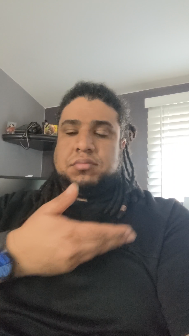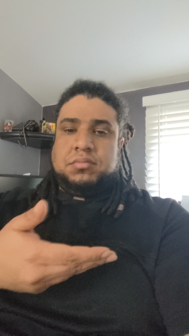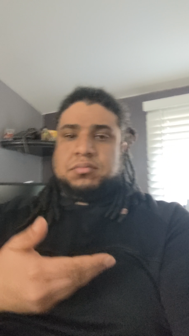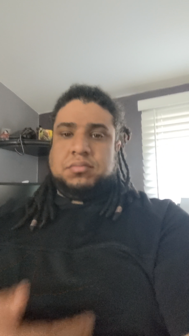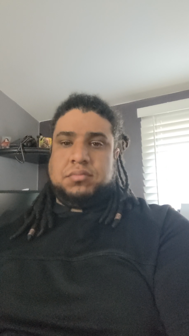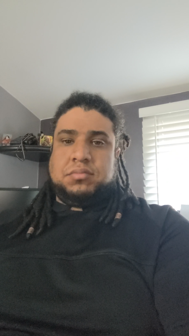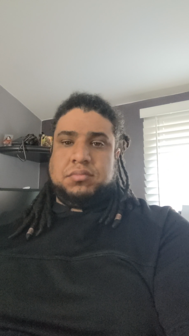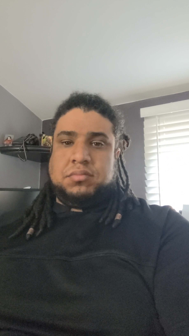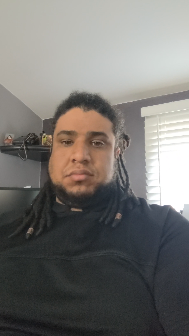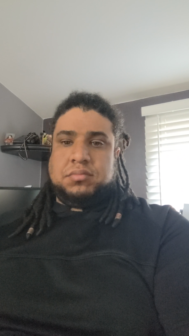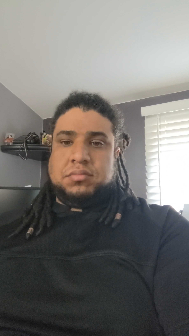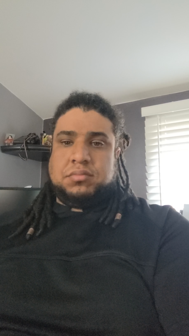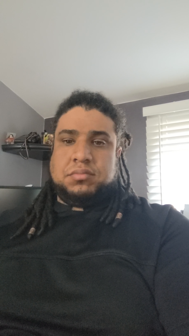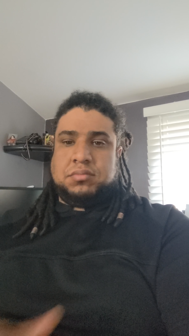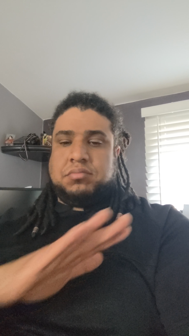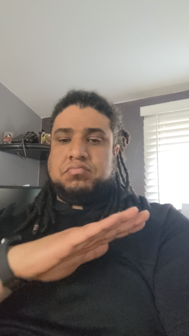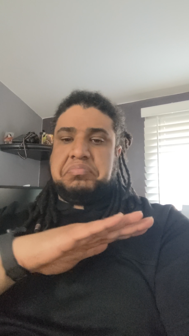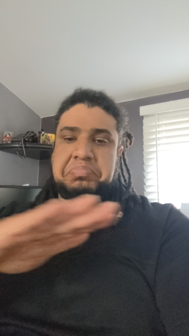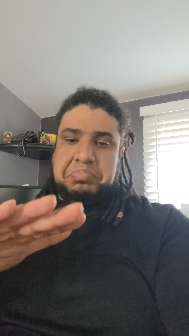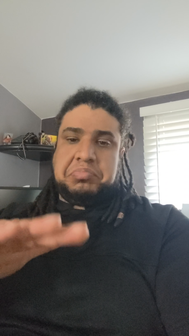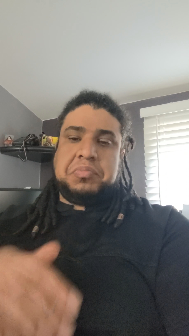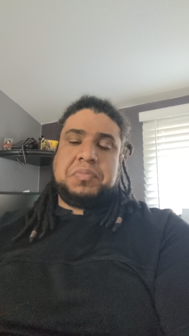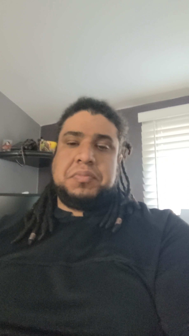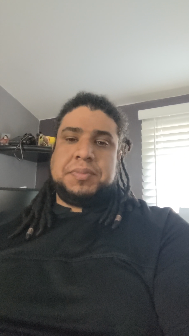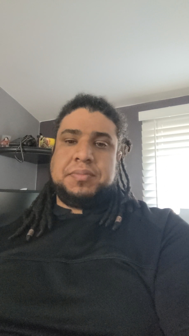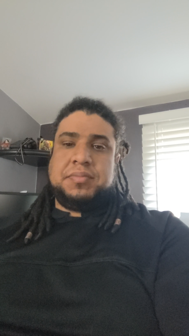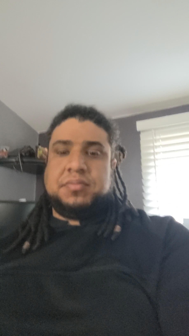nice